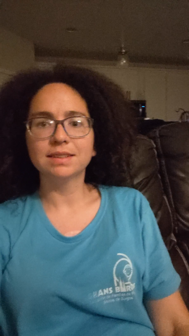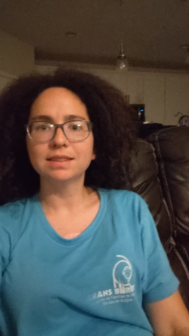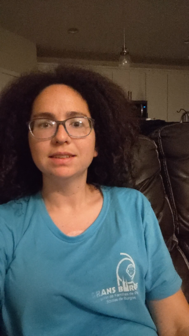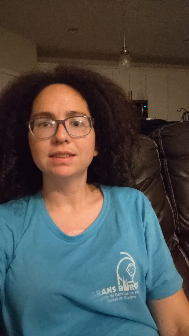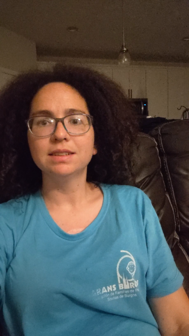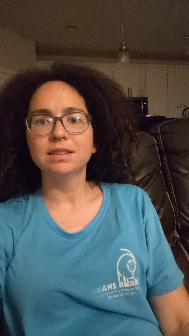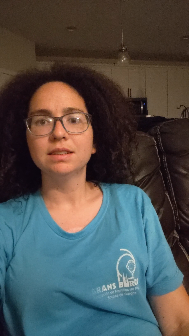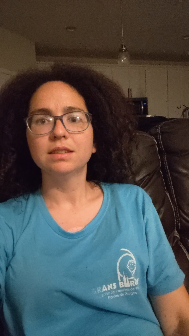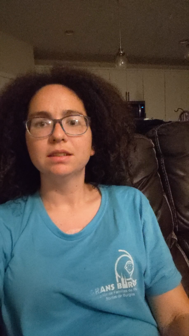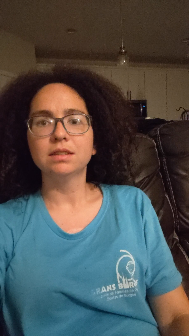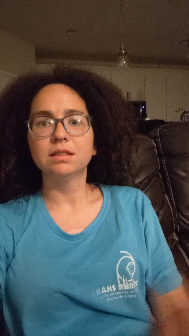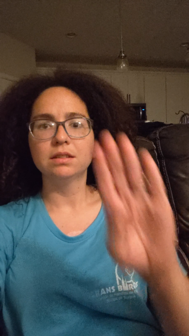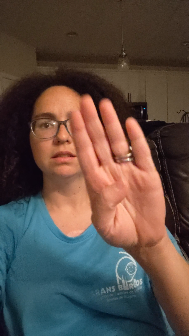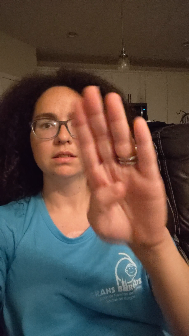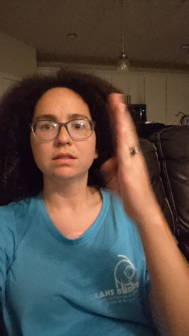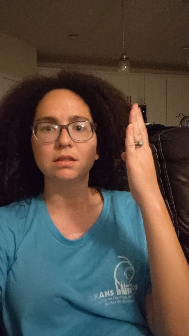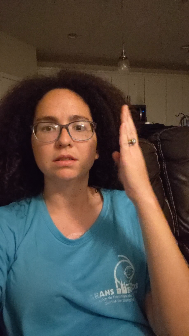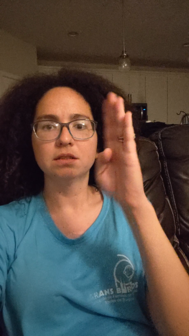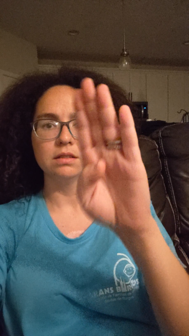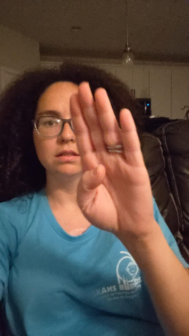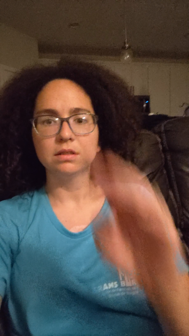door